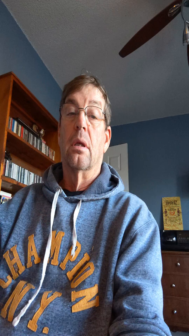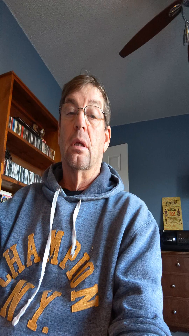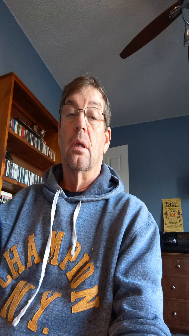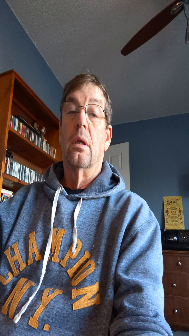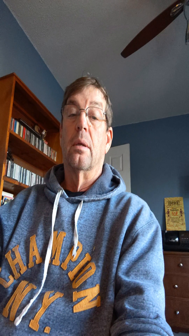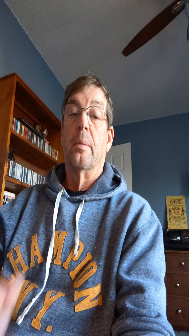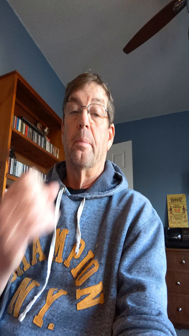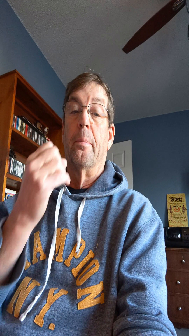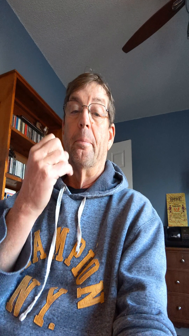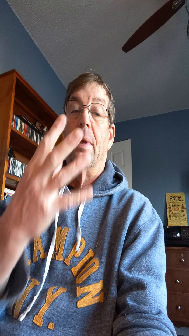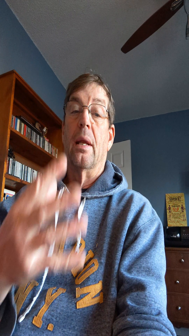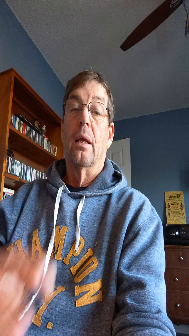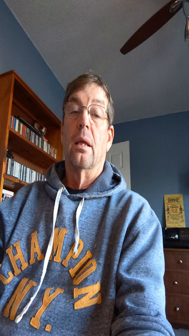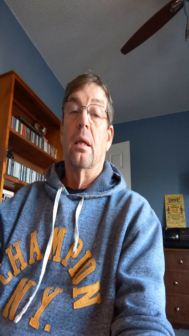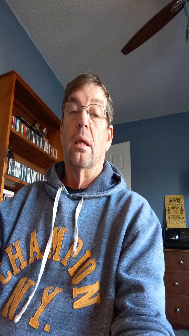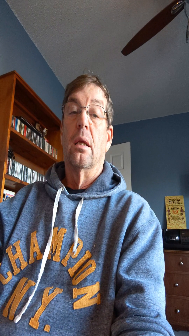many